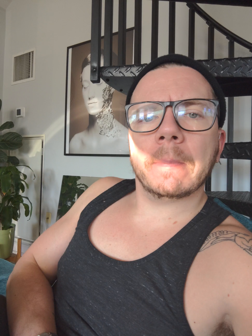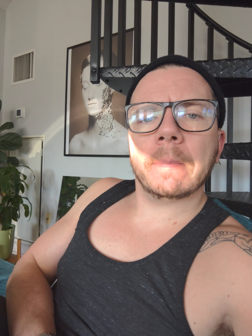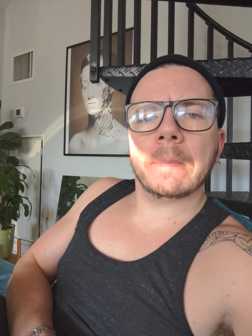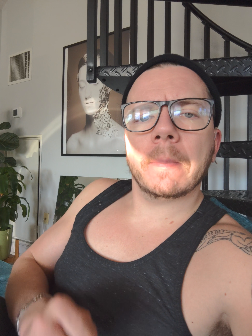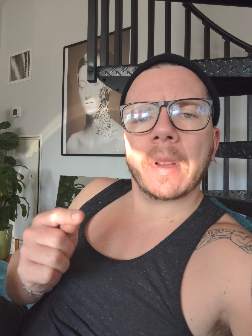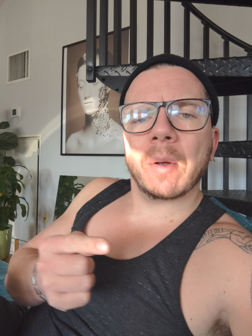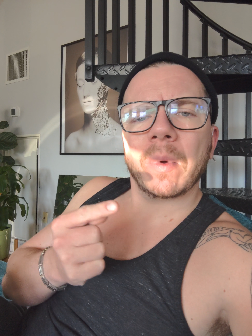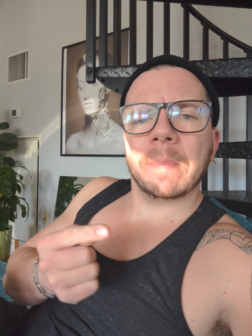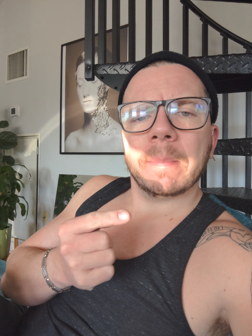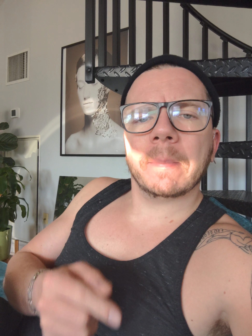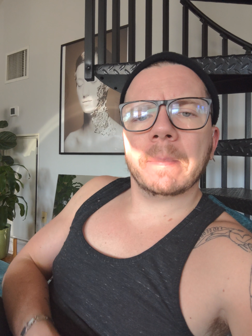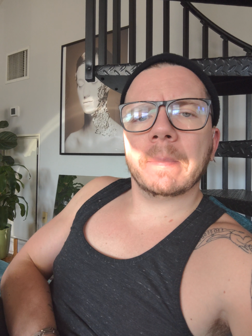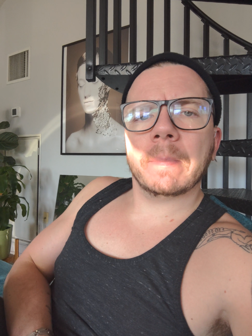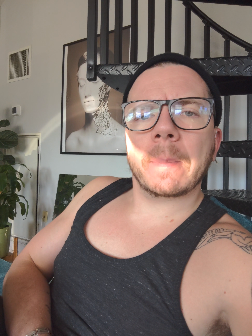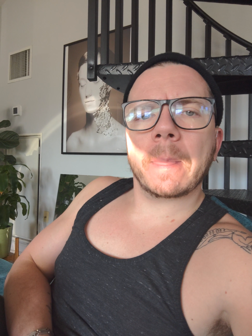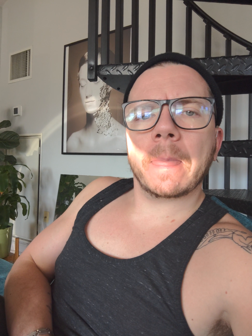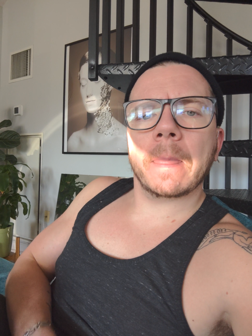owie